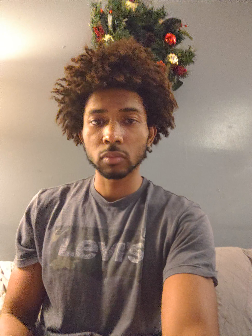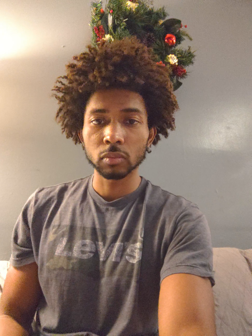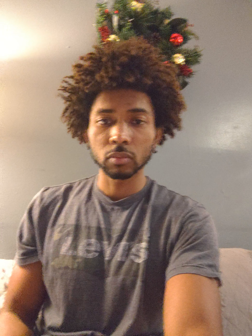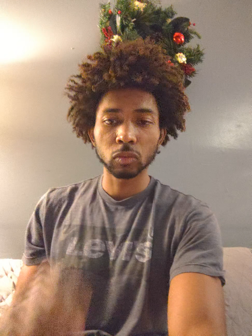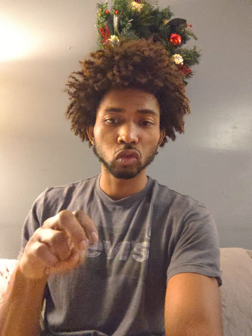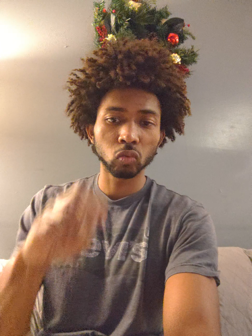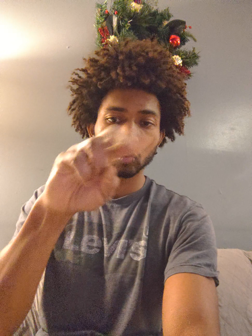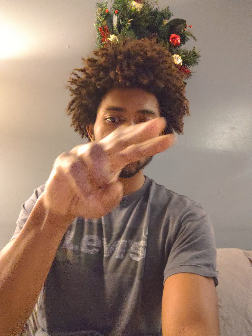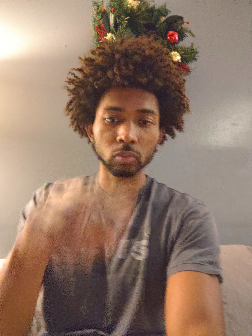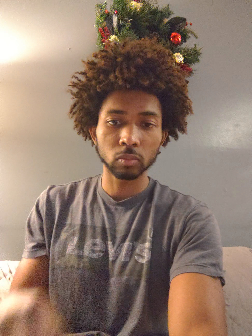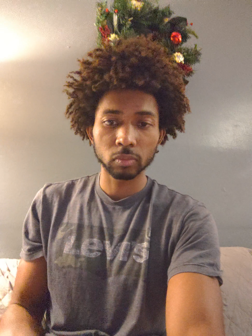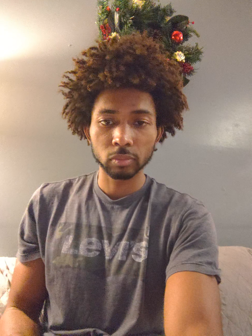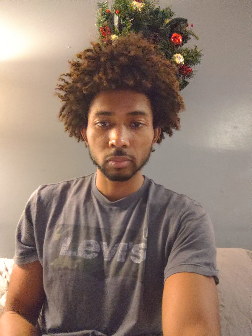jump